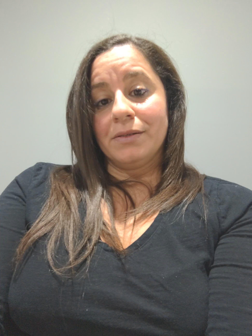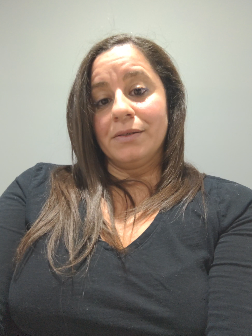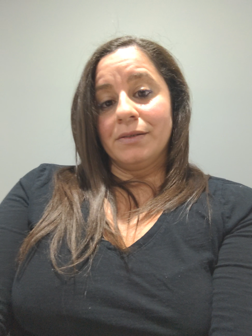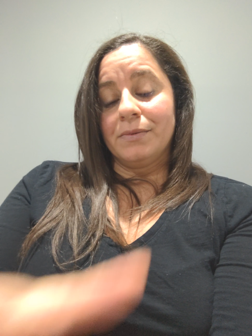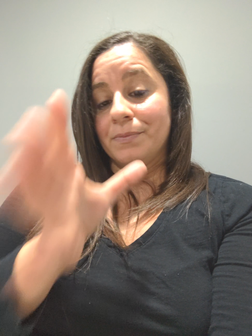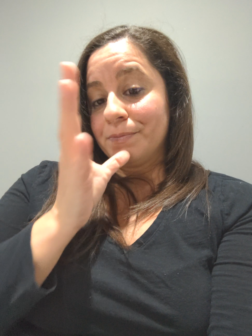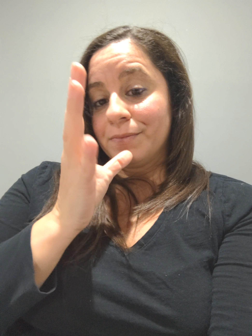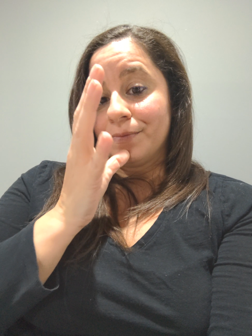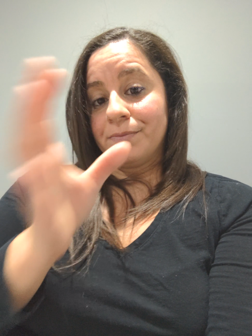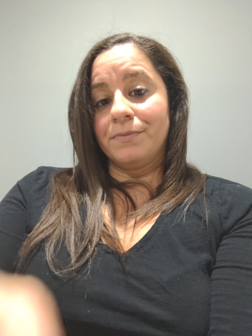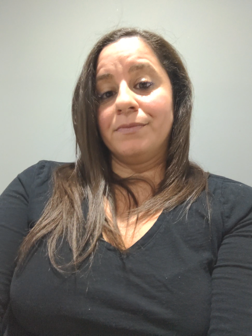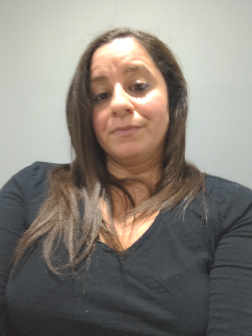mom